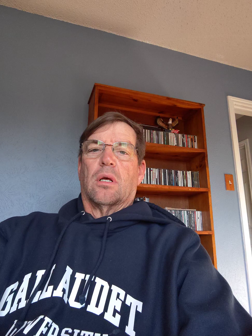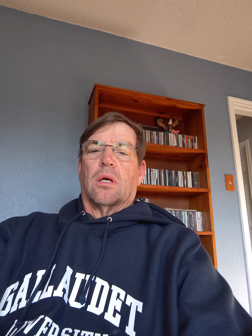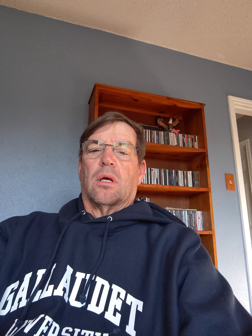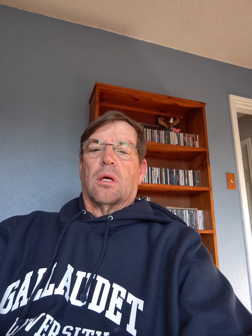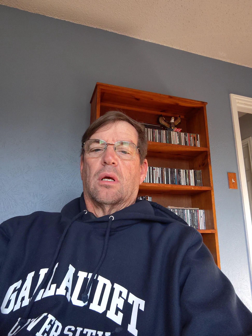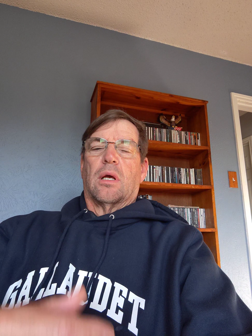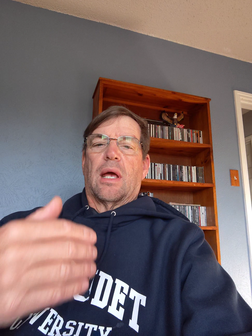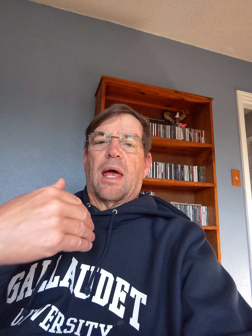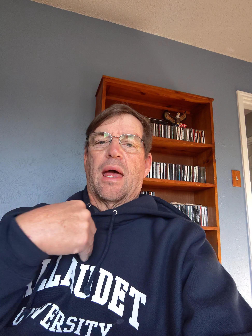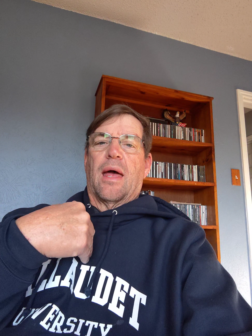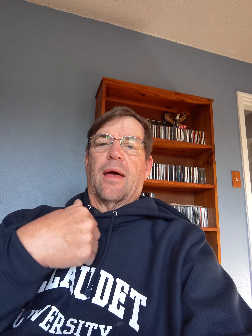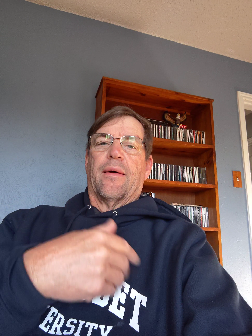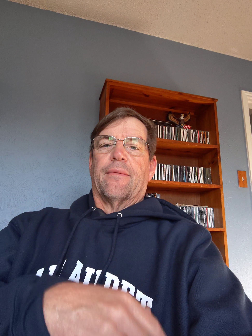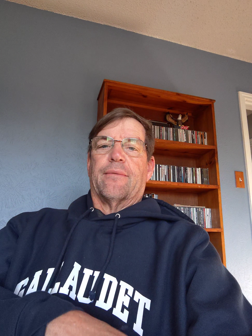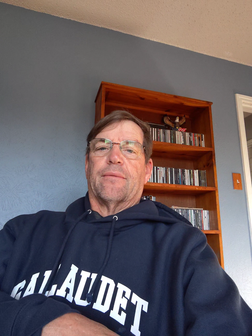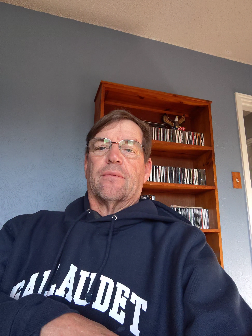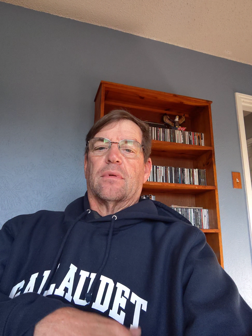have